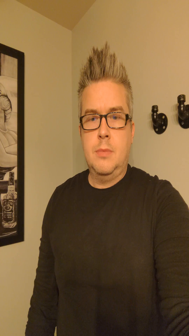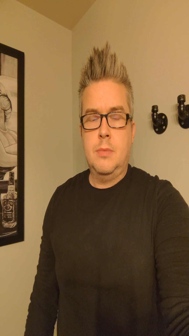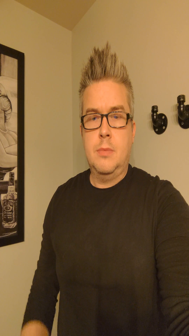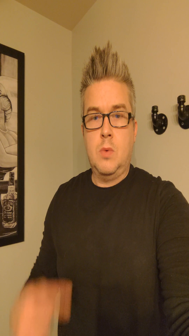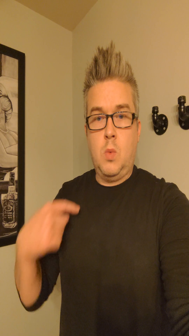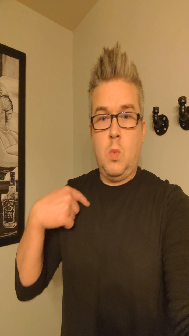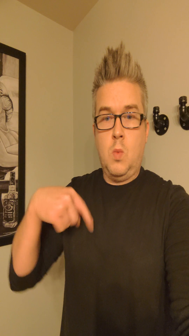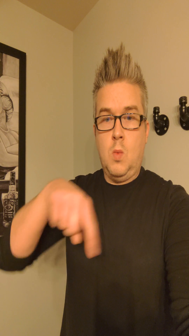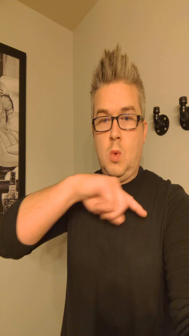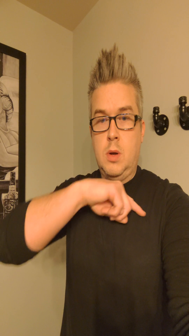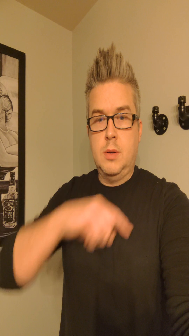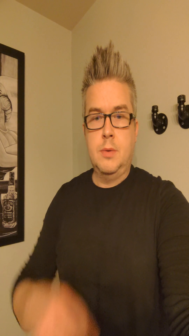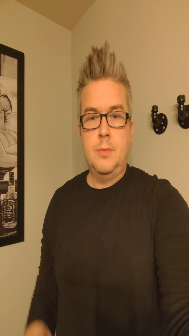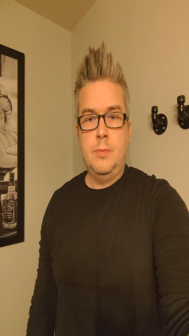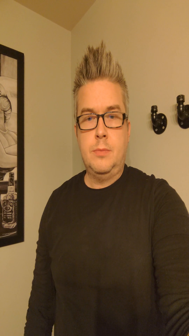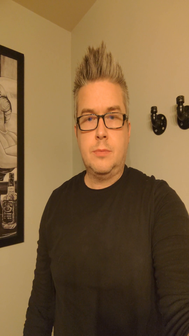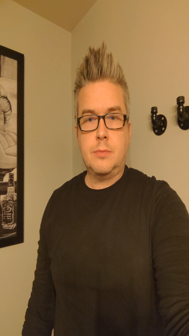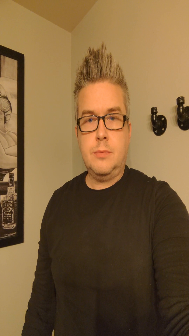we